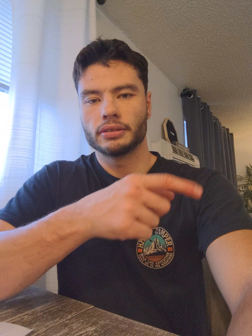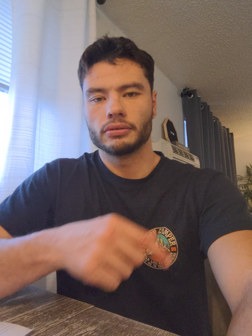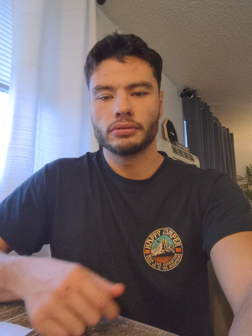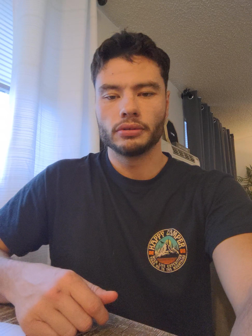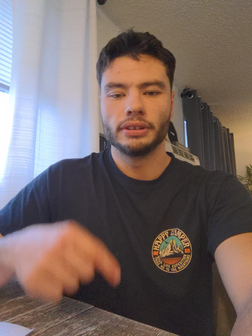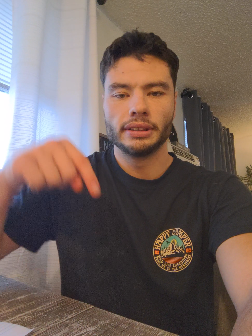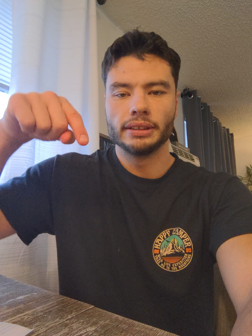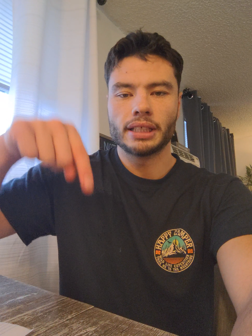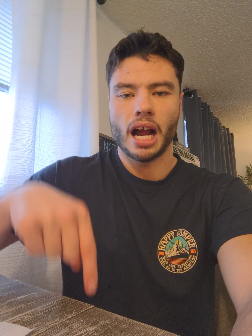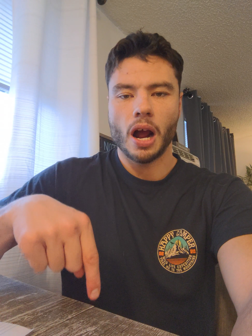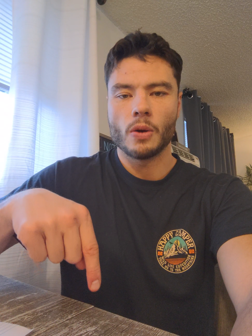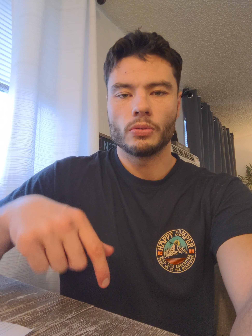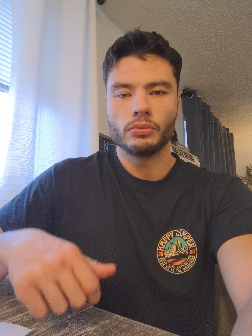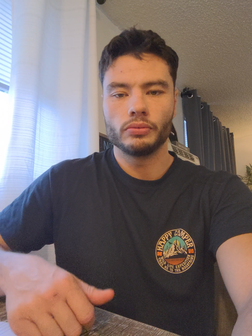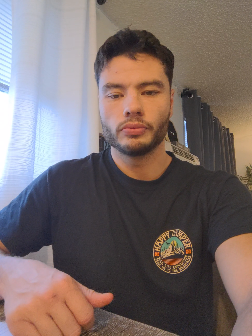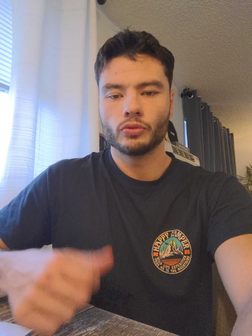down